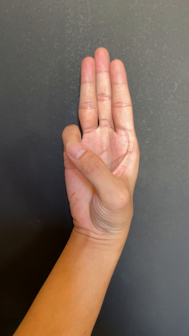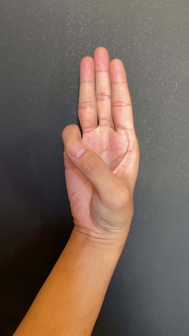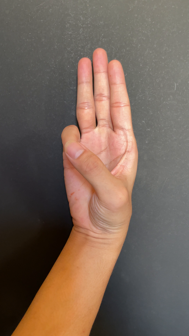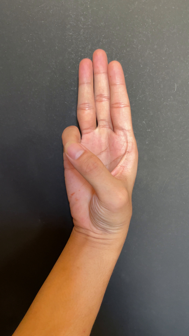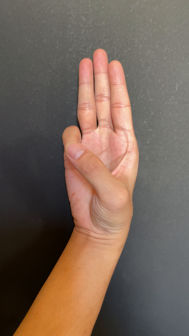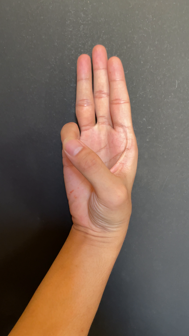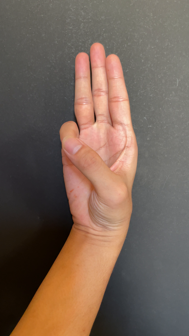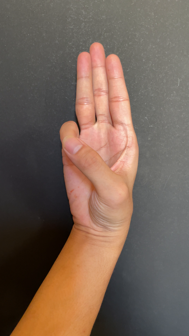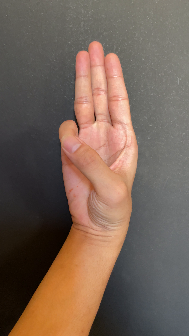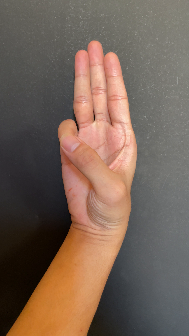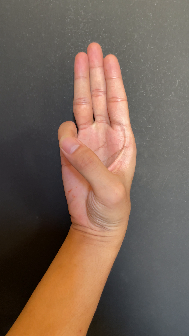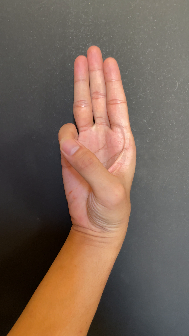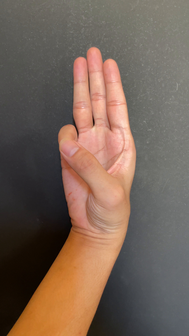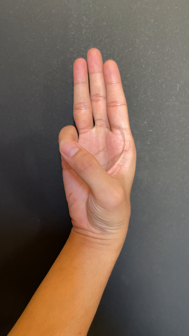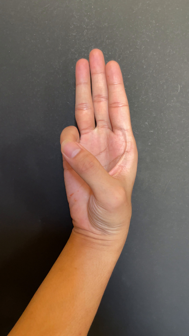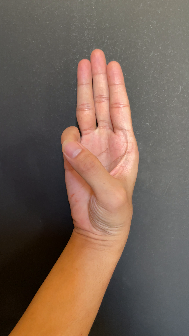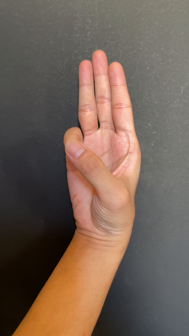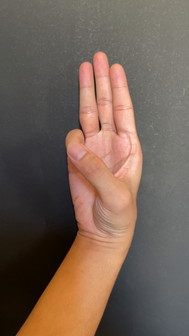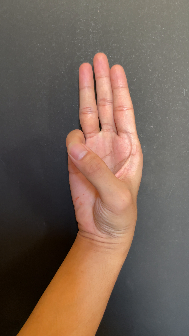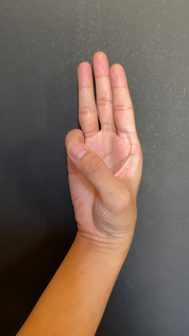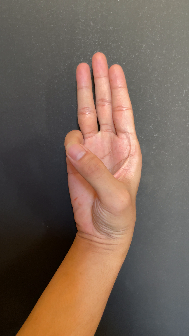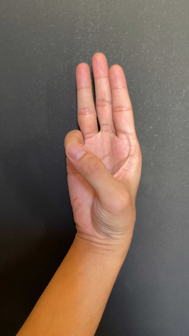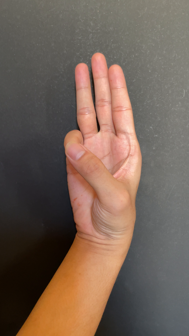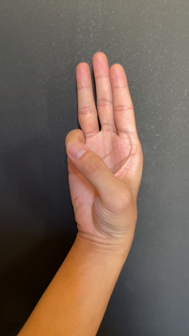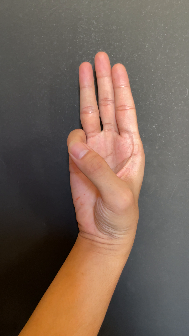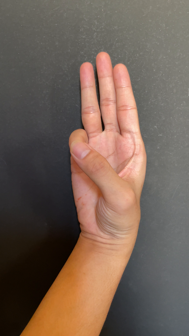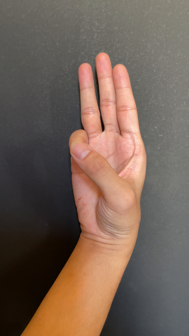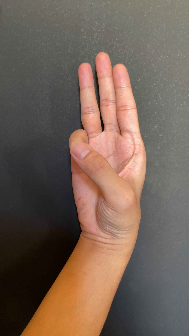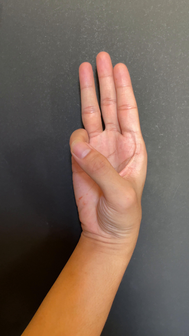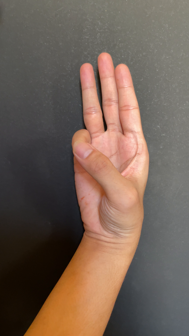म